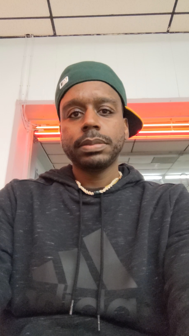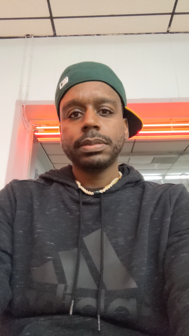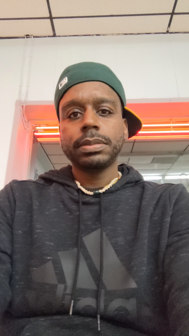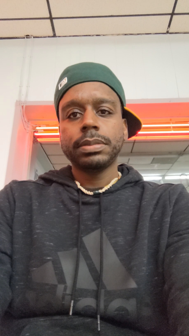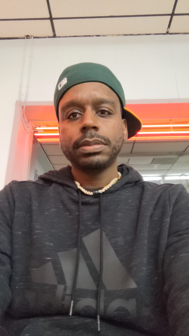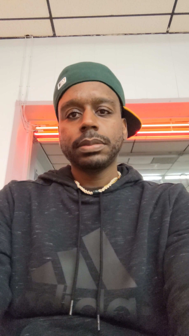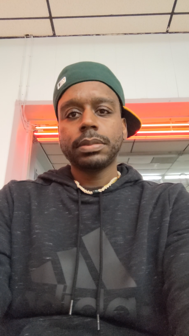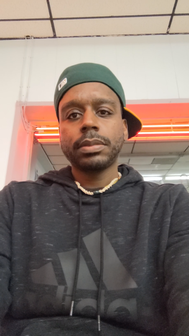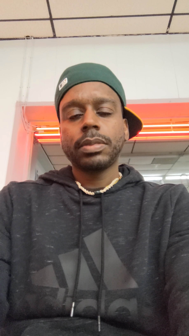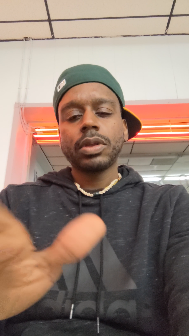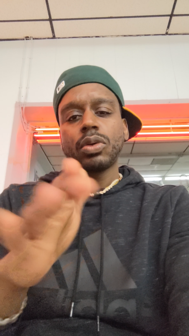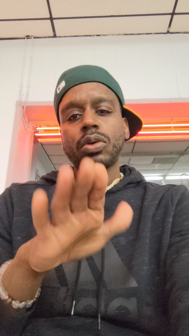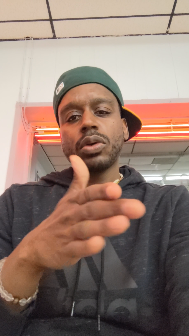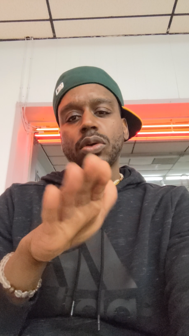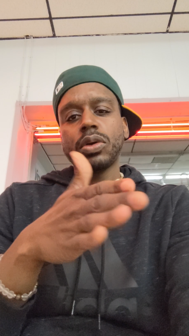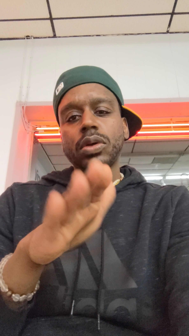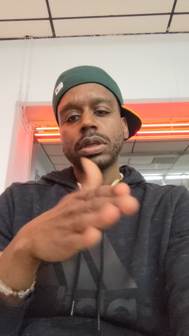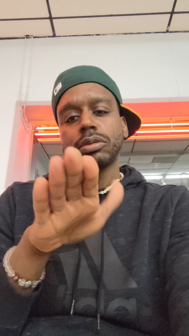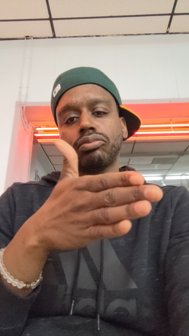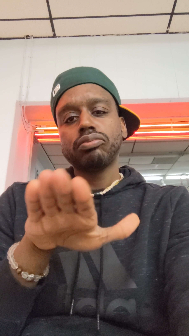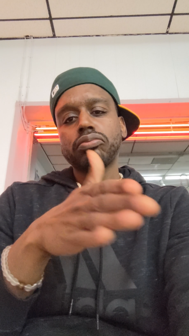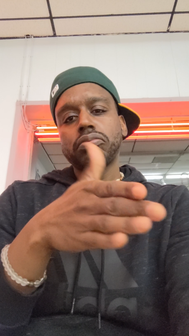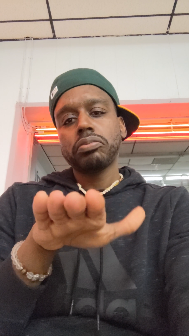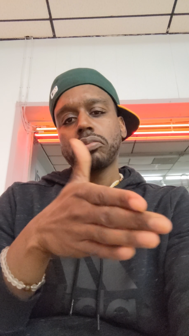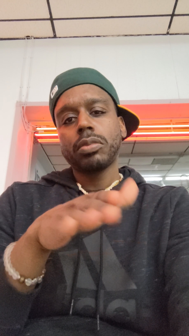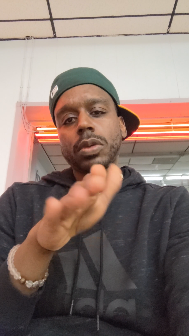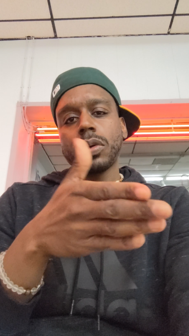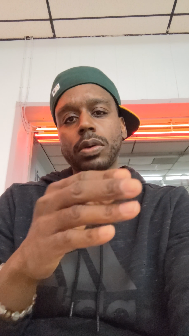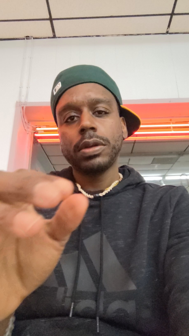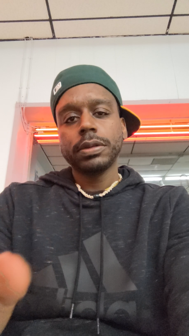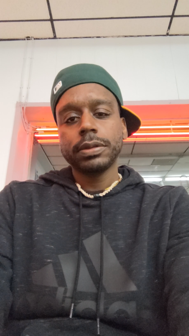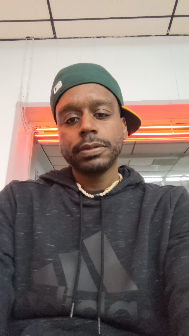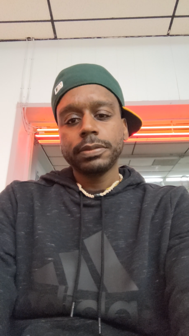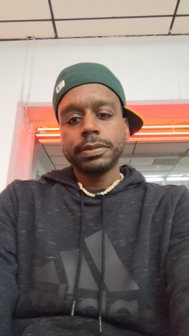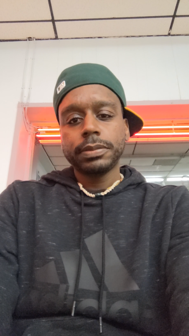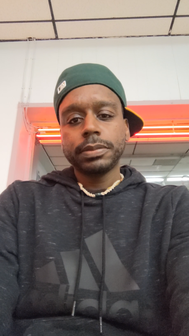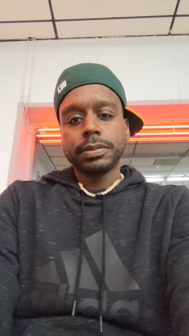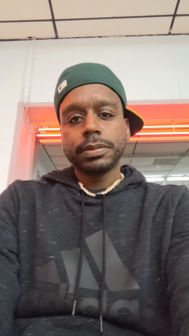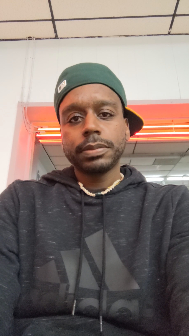cook